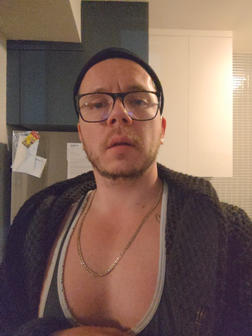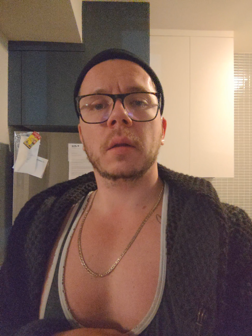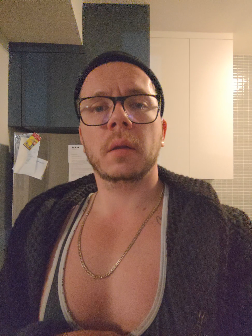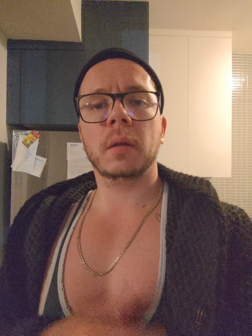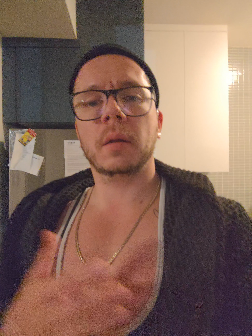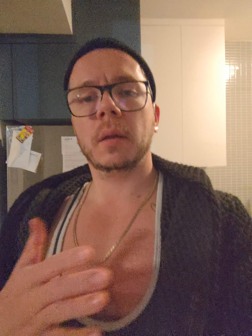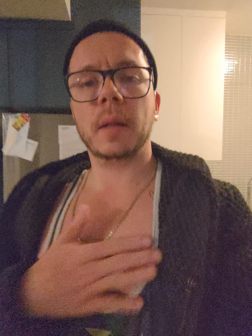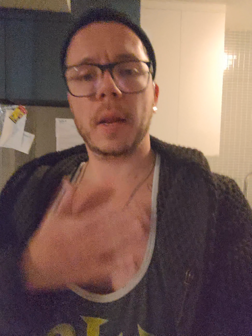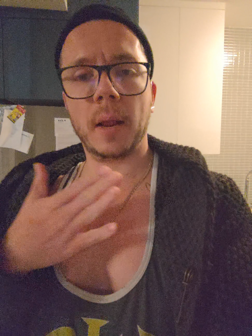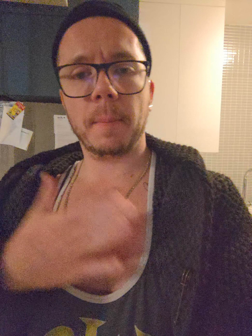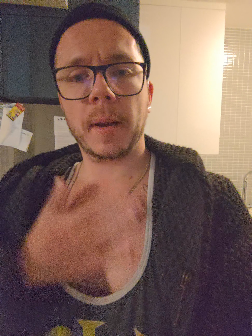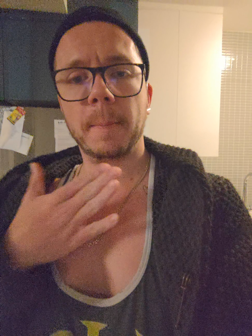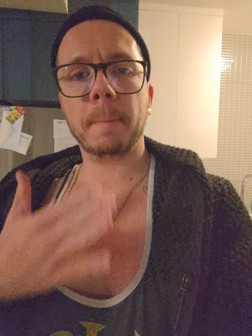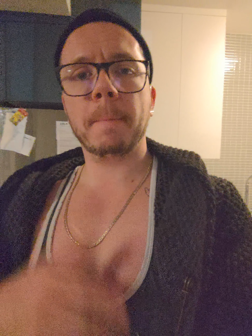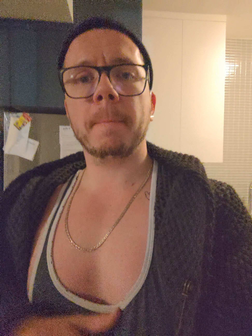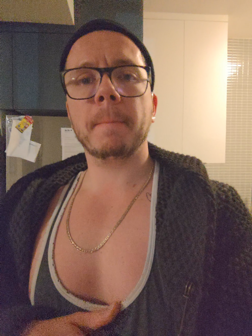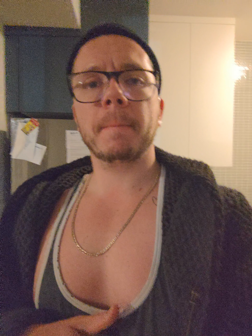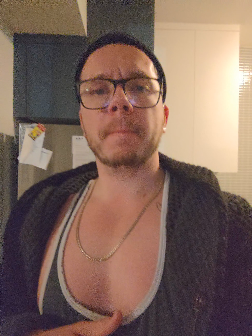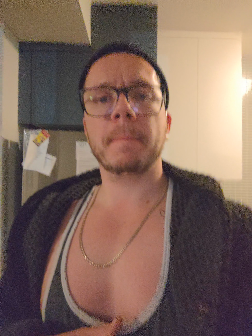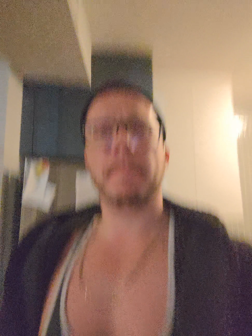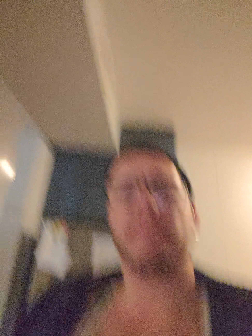happy